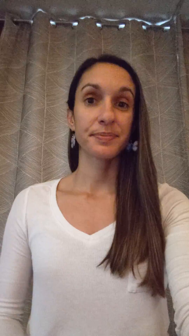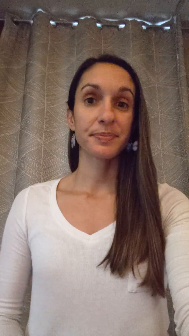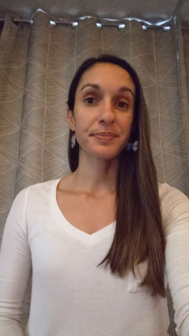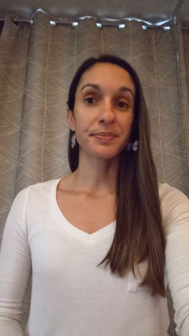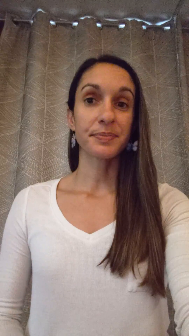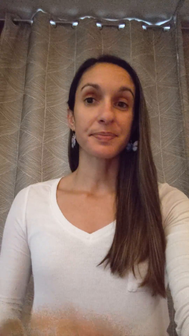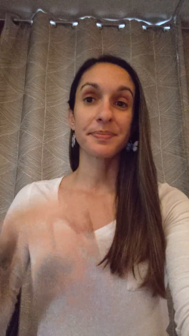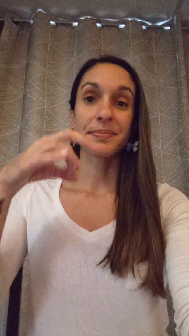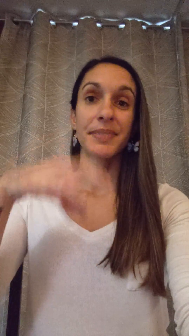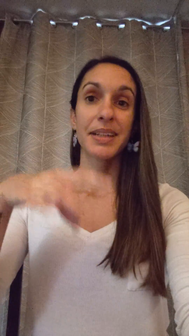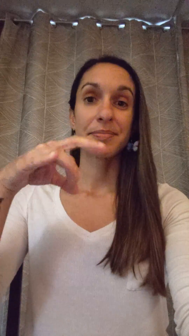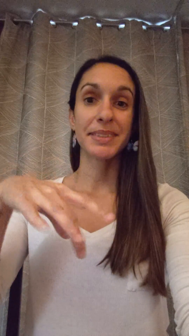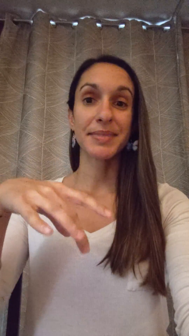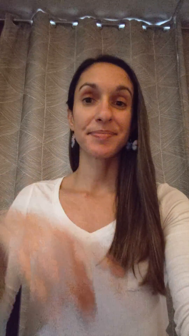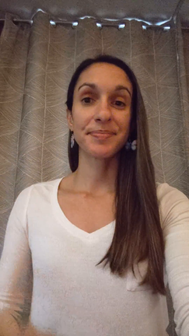pumpkin